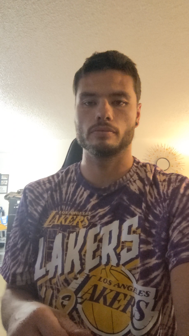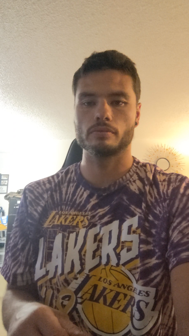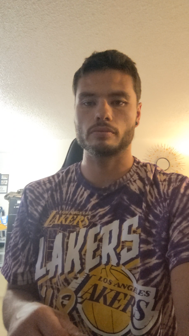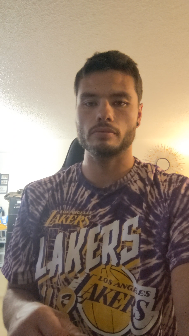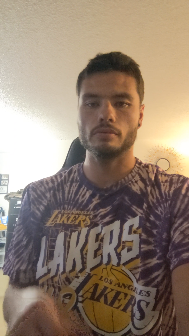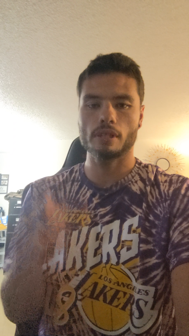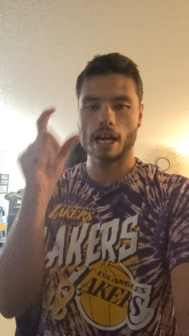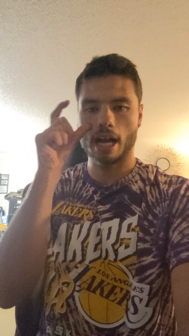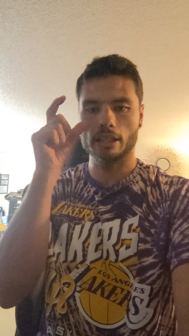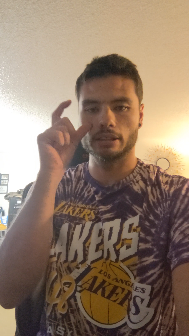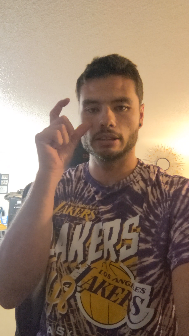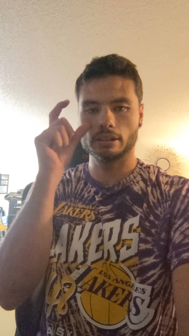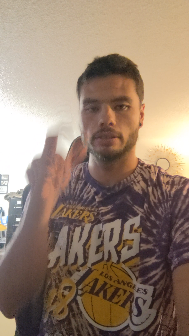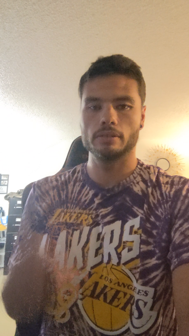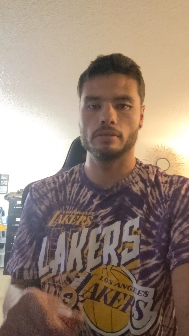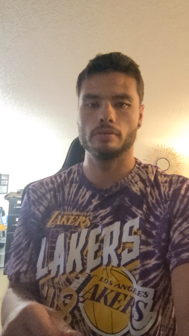glasses